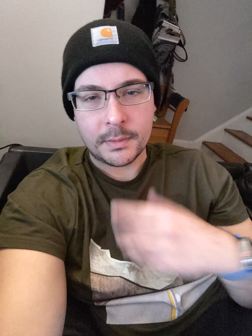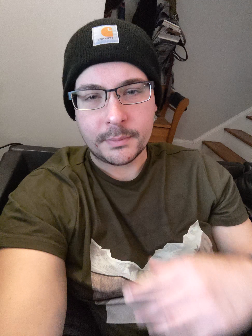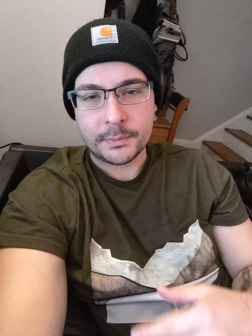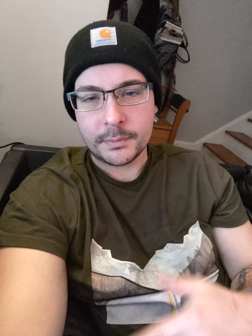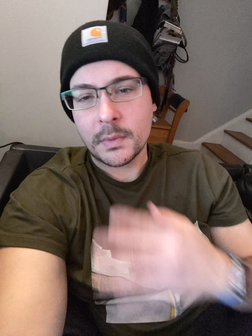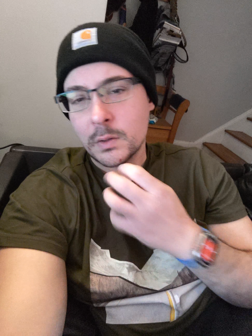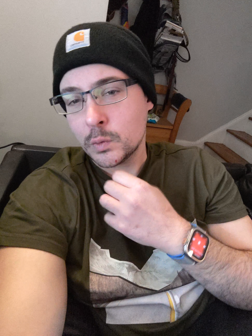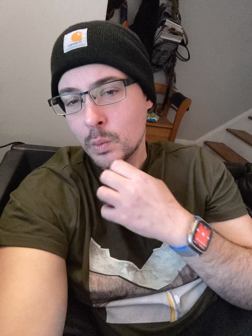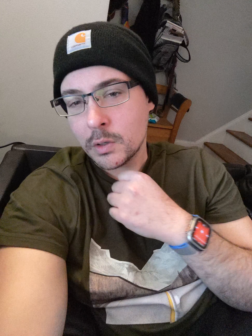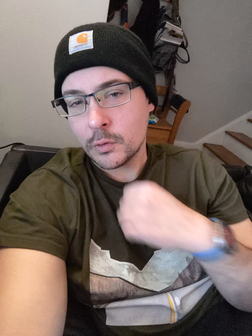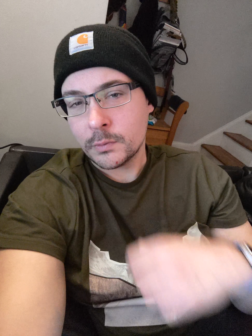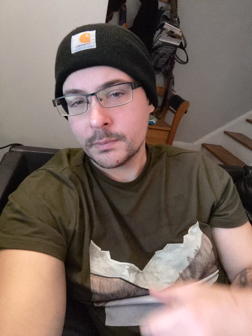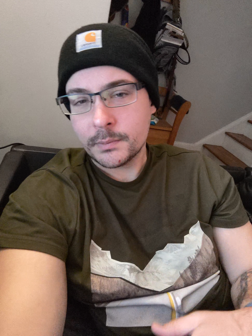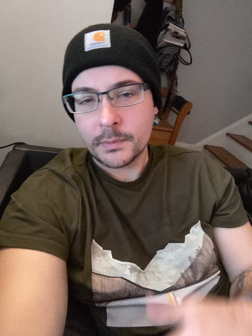underwear